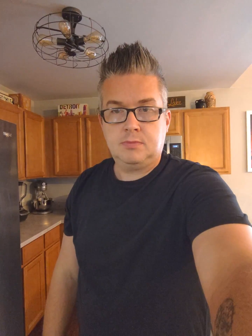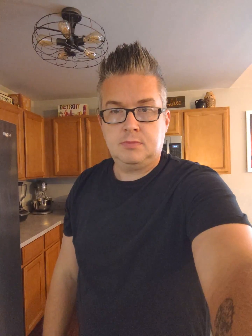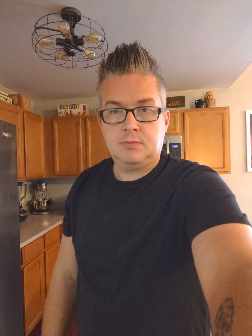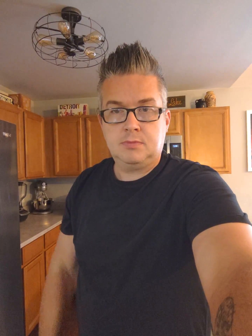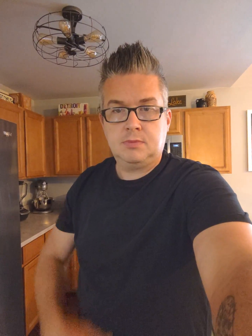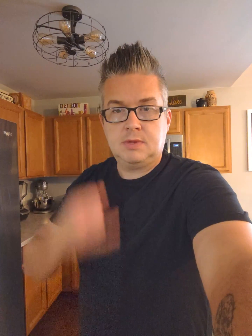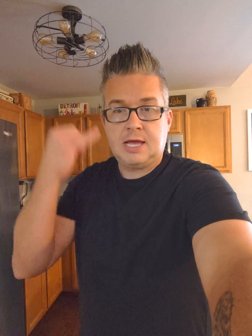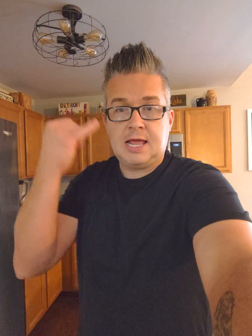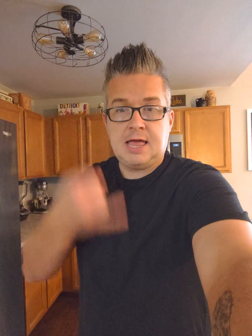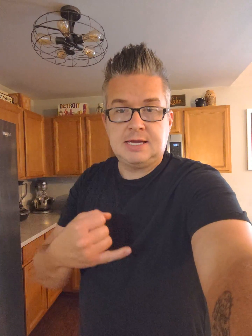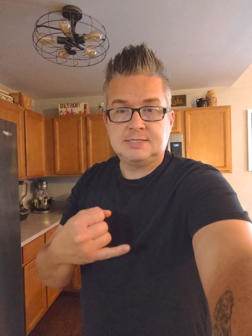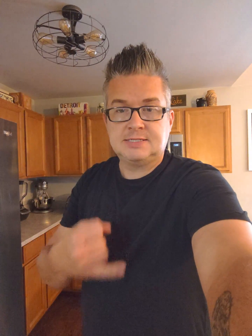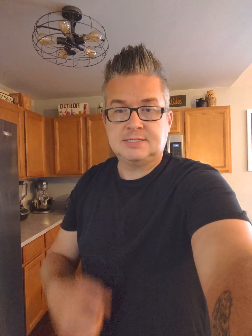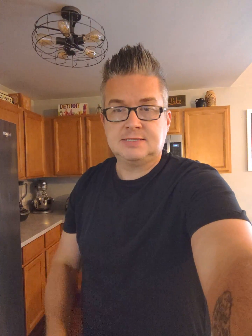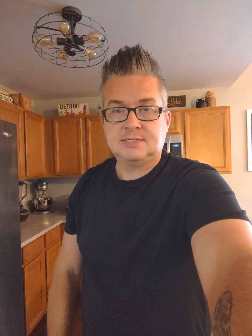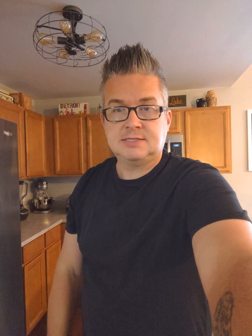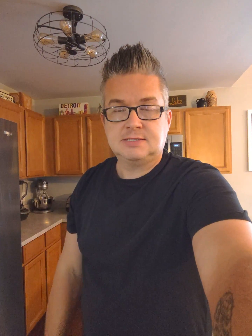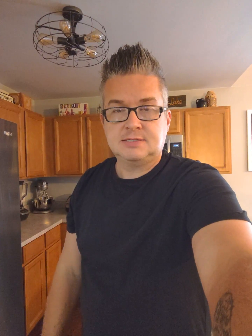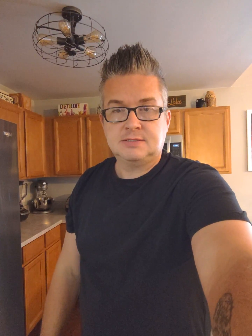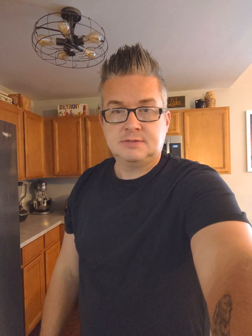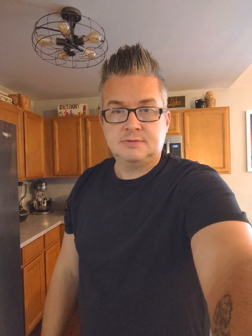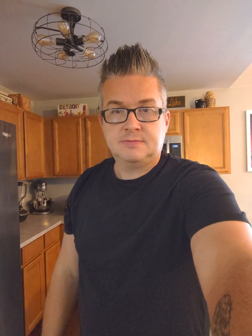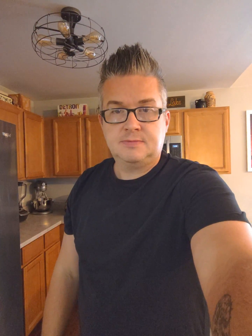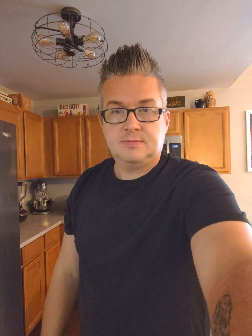last